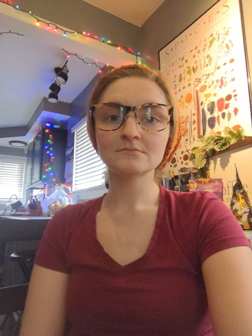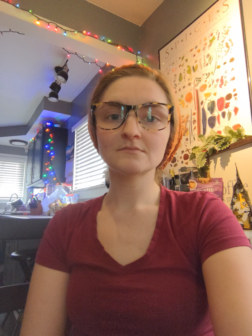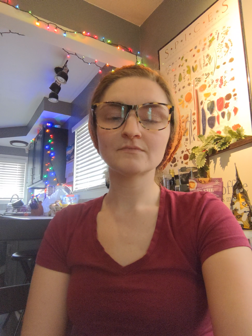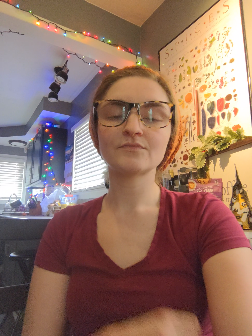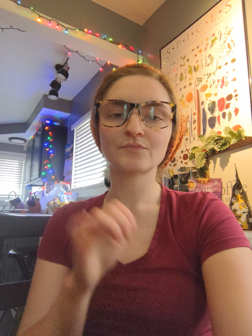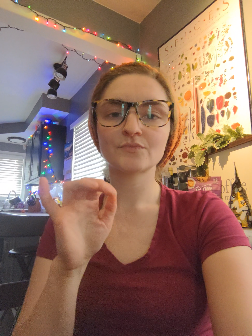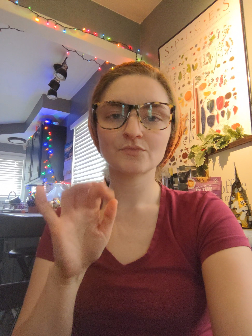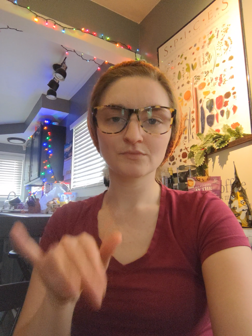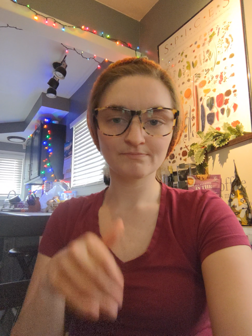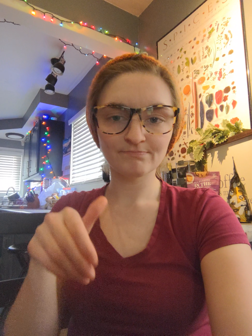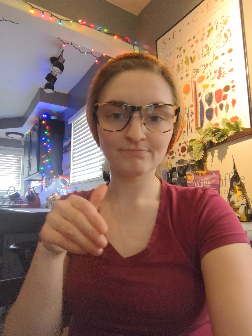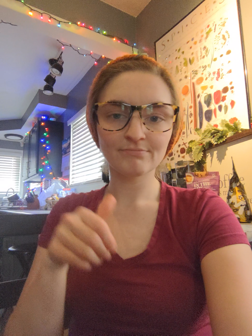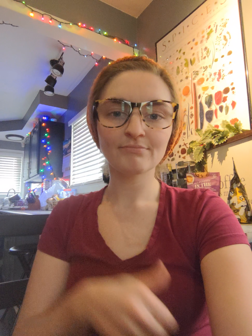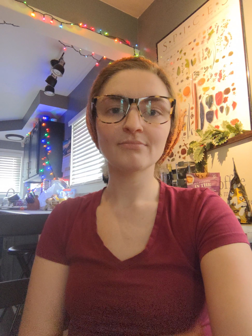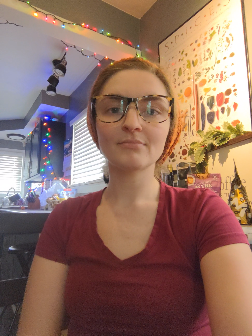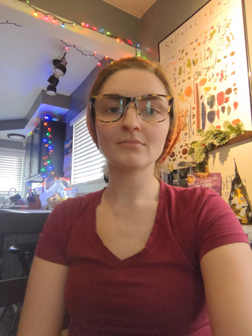jeans